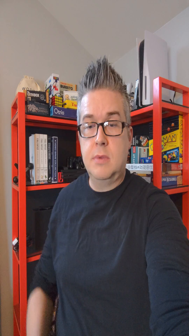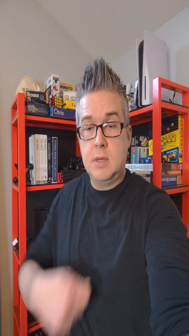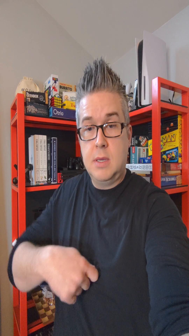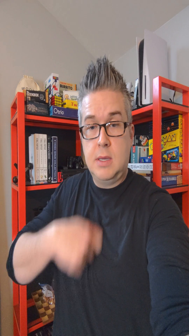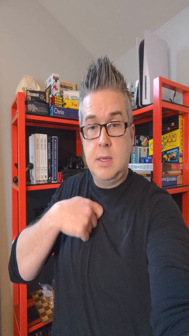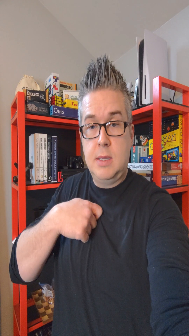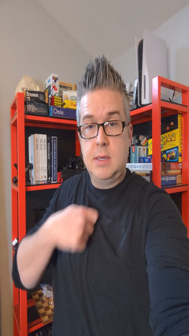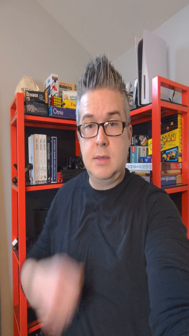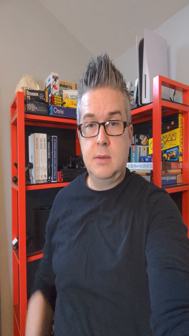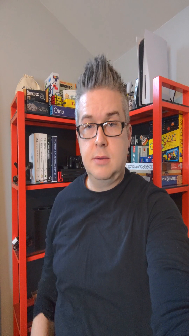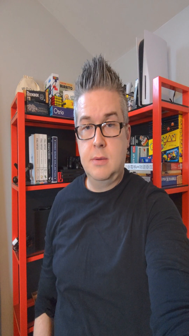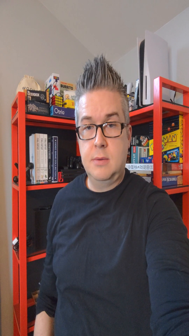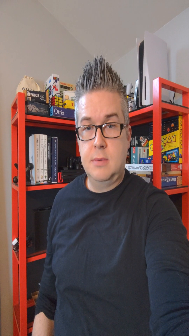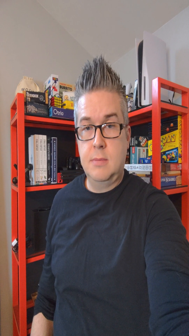zipper